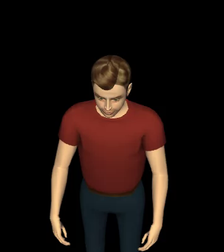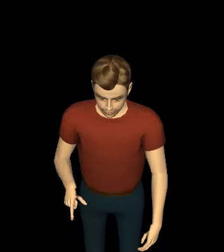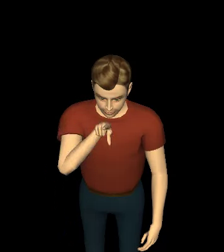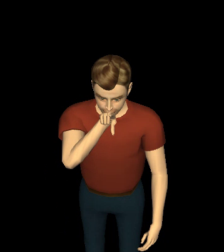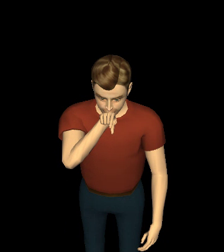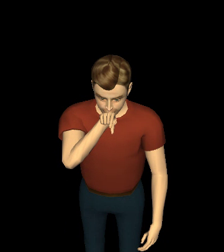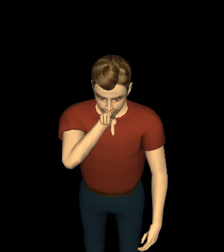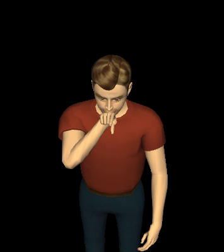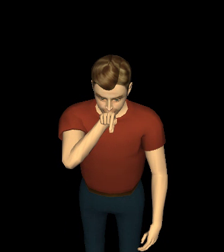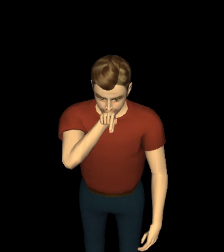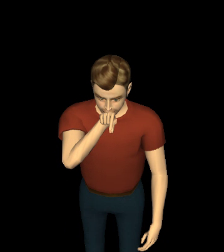عصفور